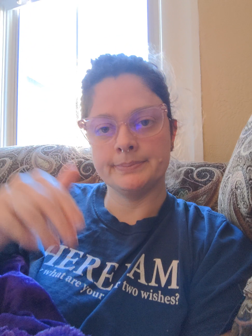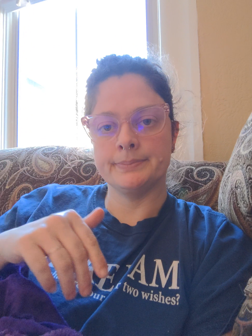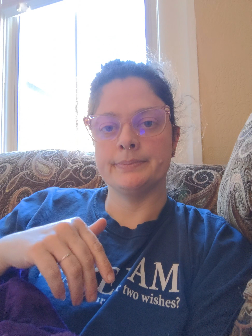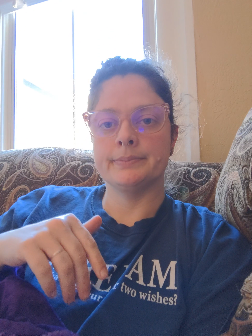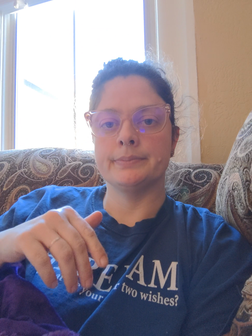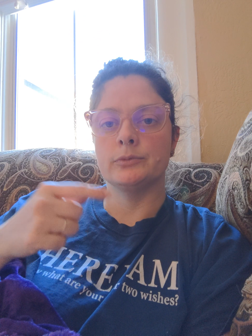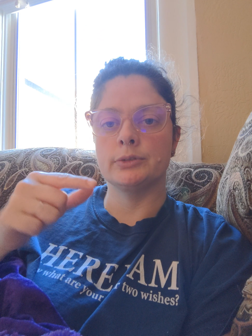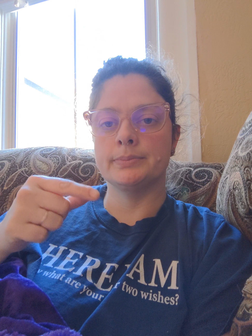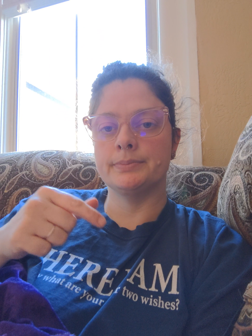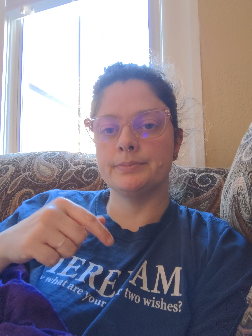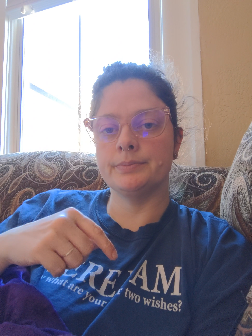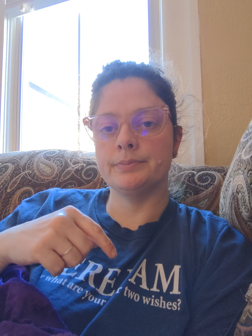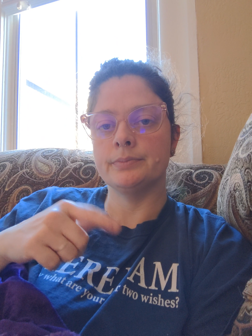green